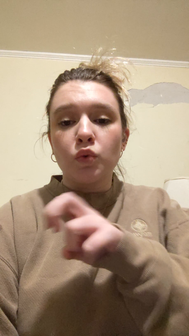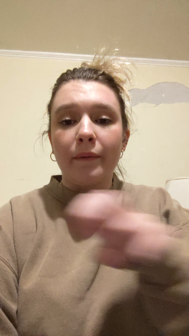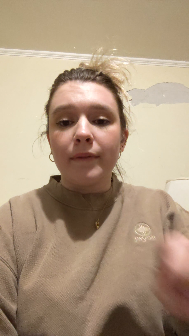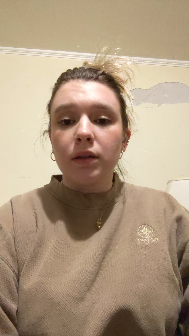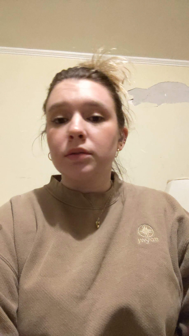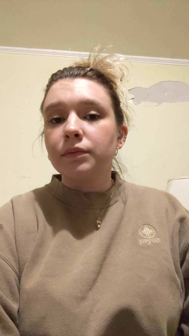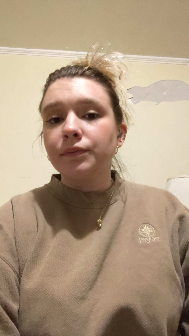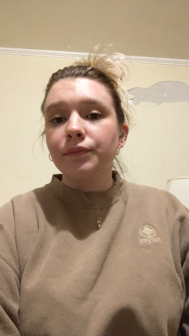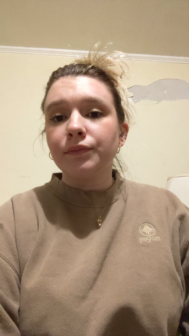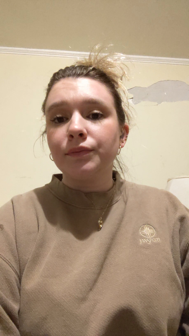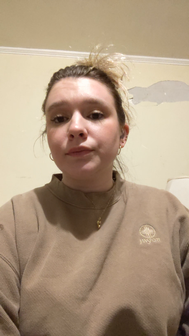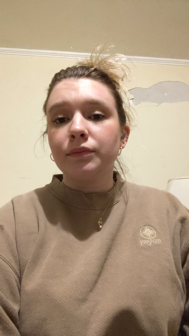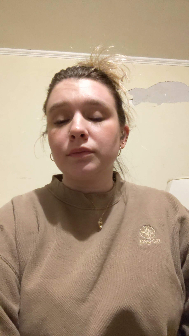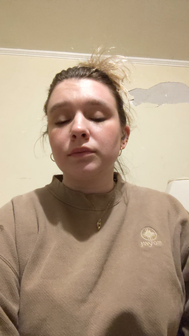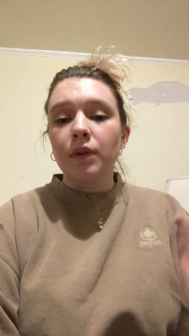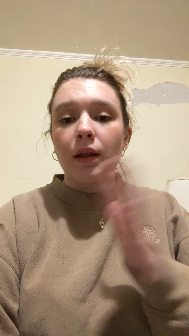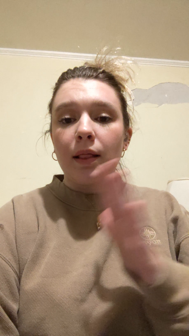clap